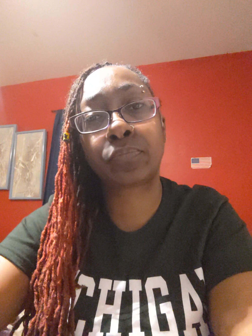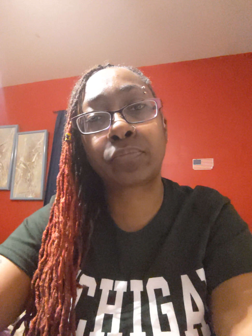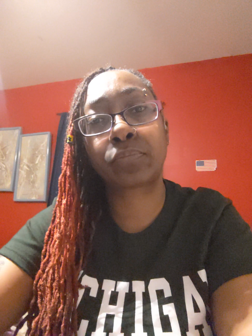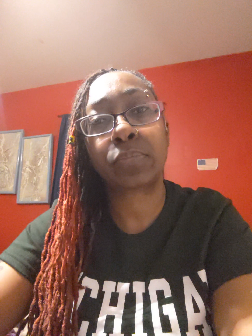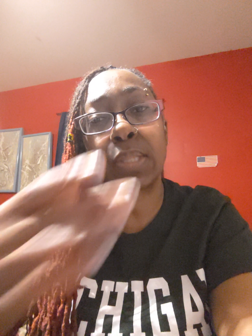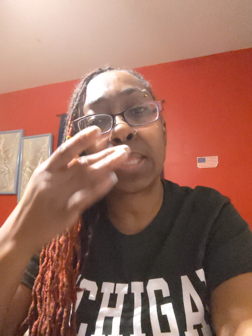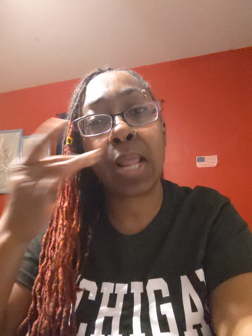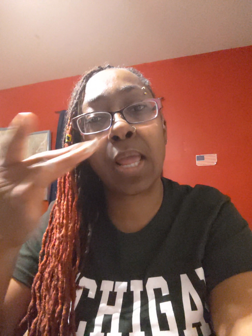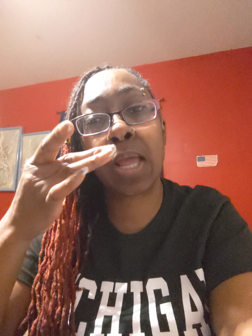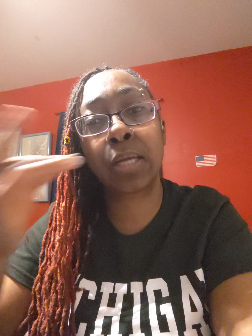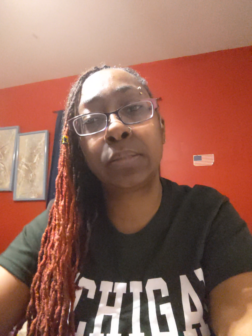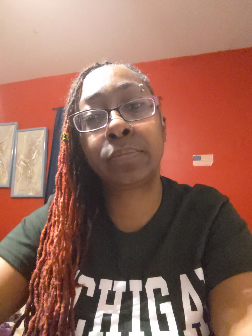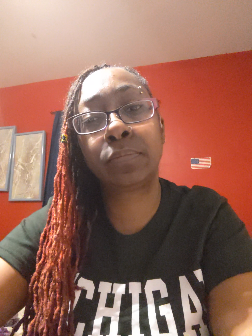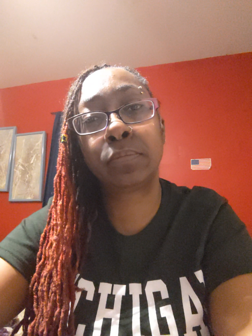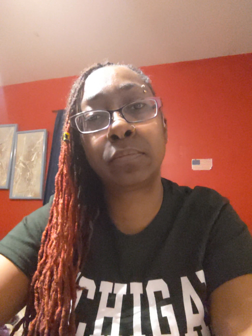cat